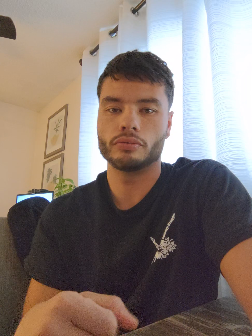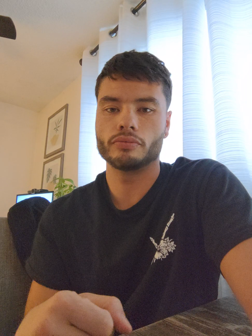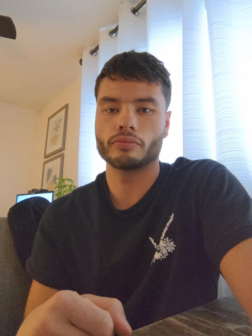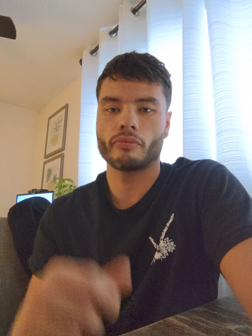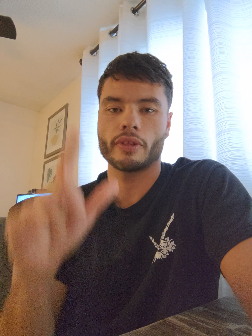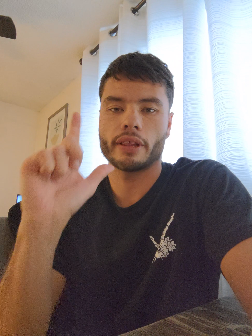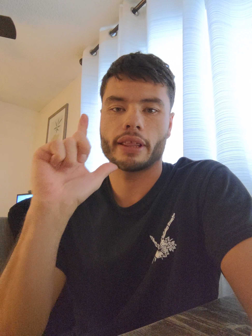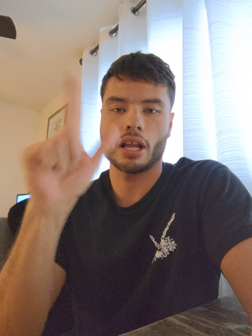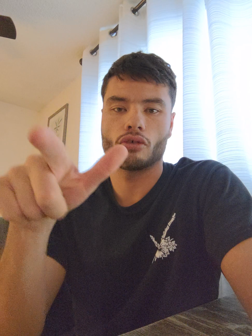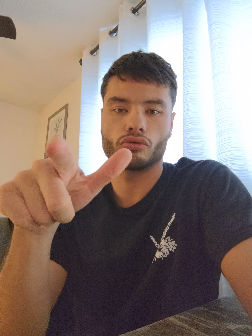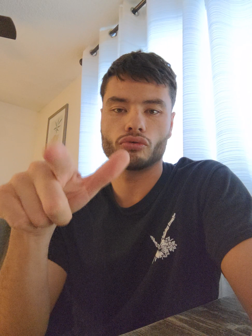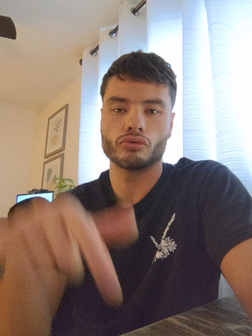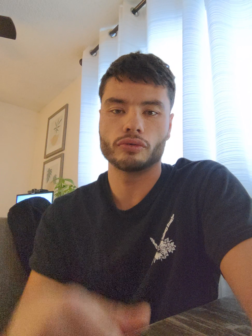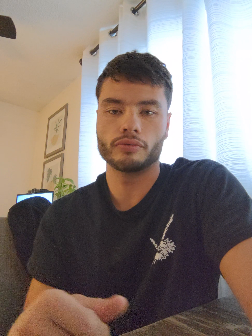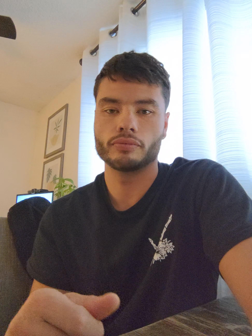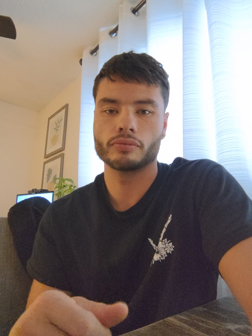later